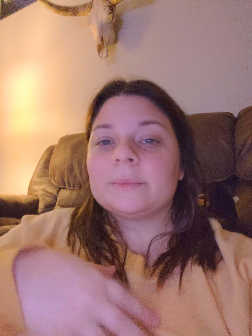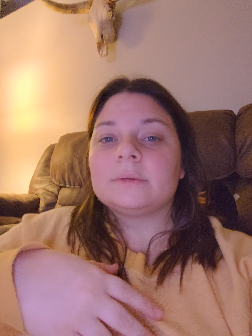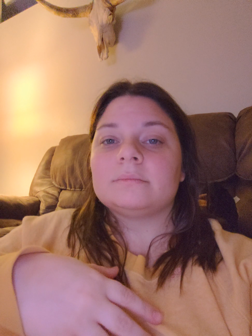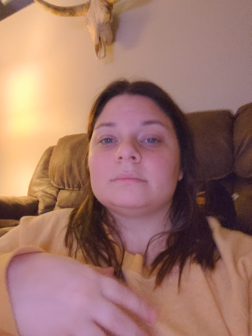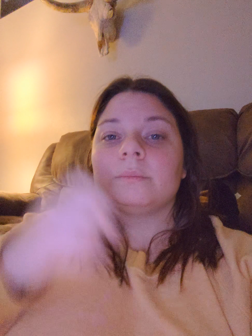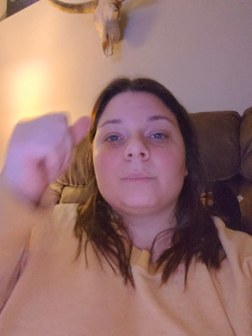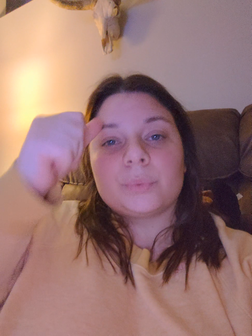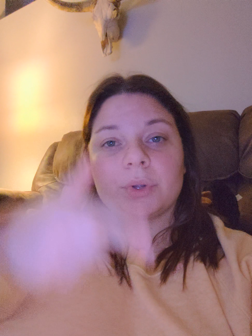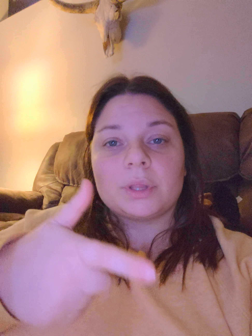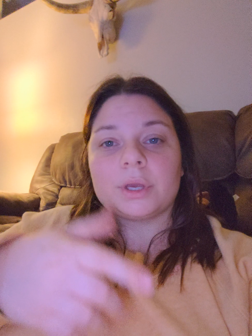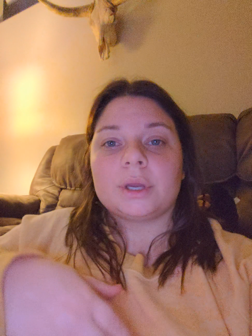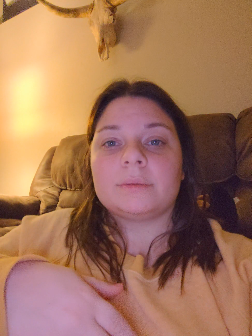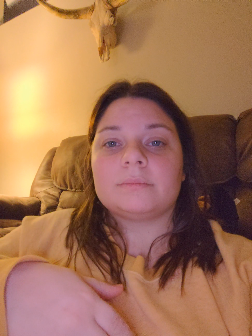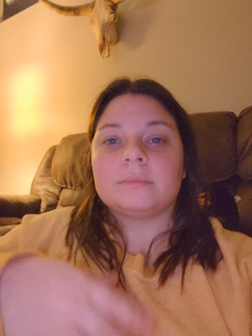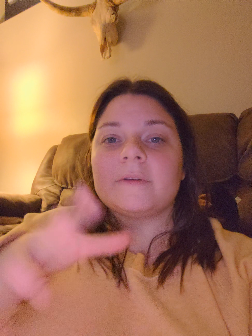brother